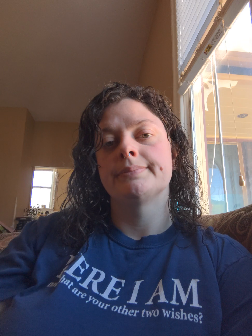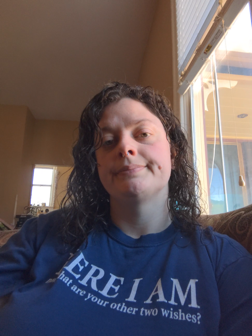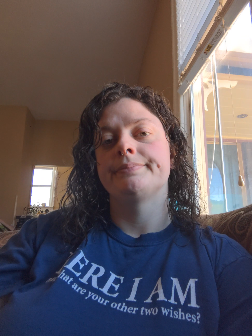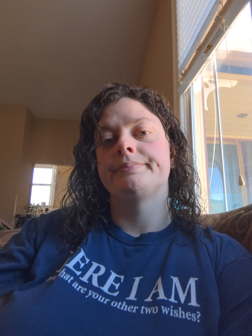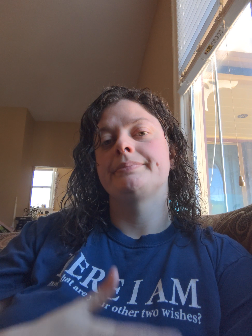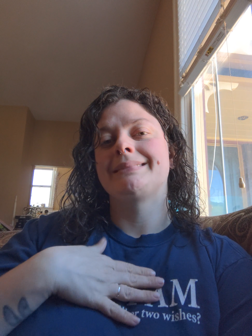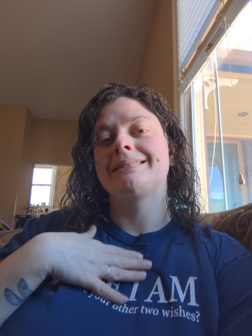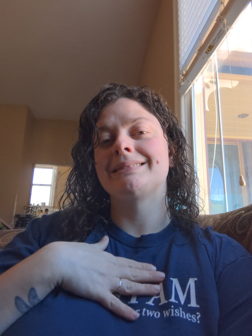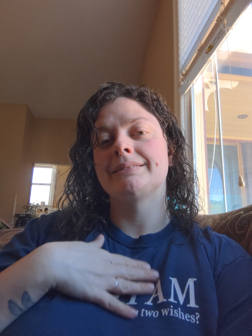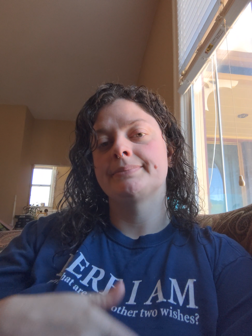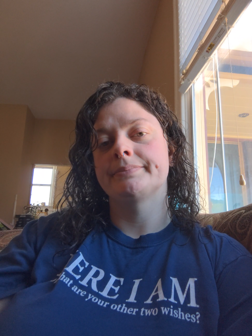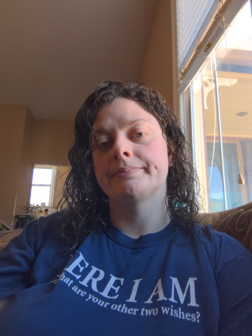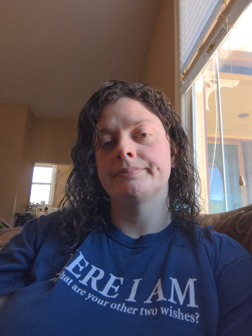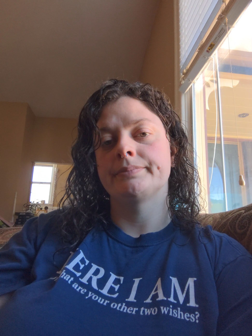please